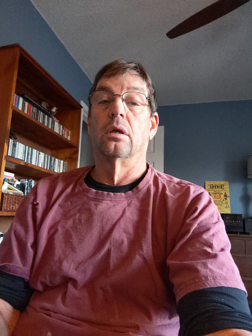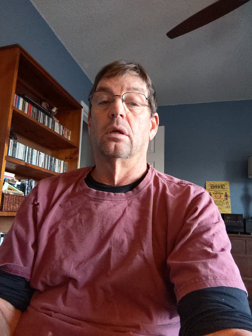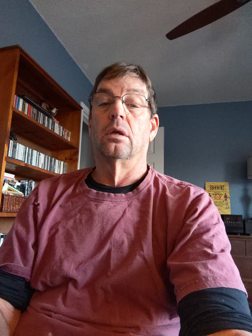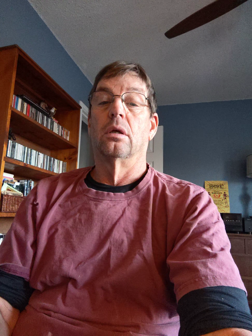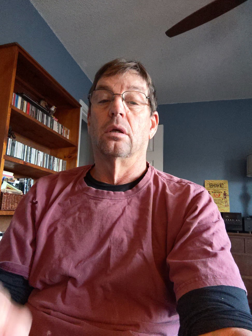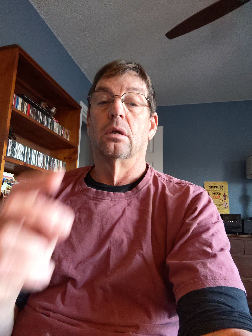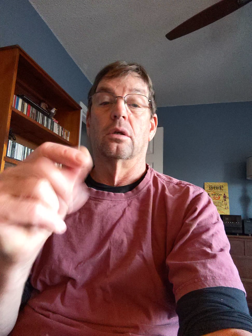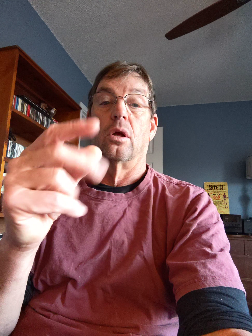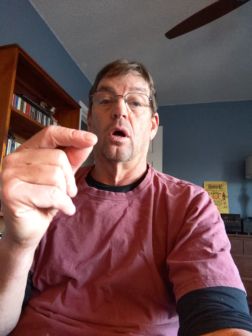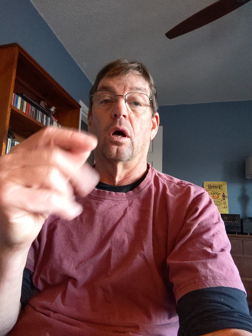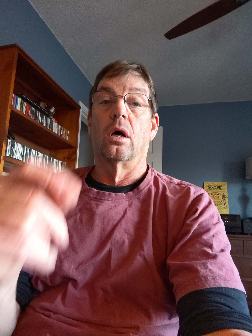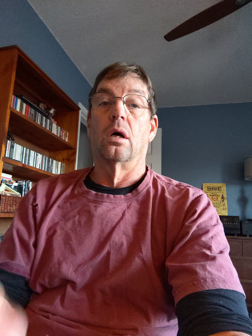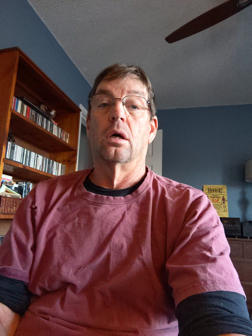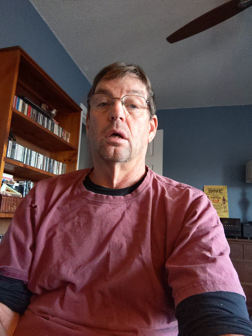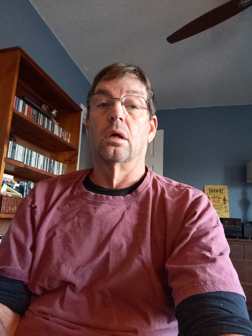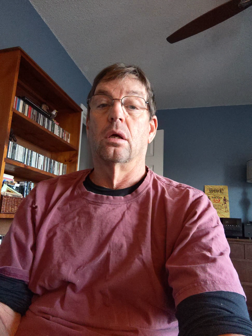dog